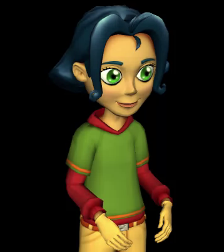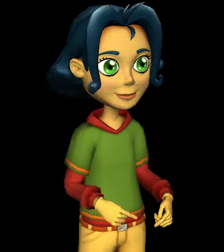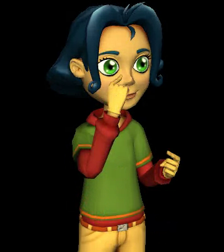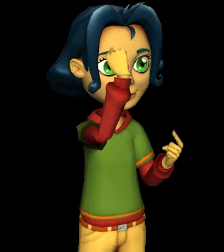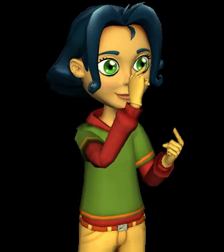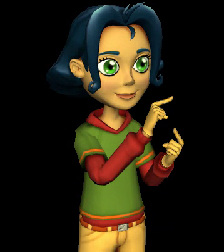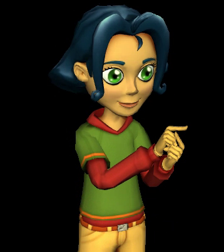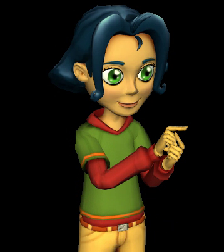موضوع